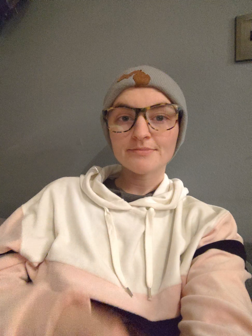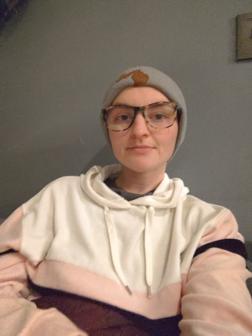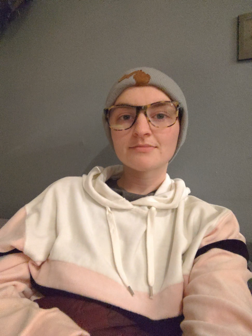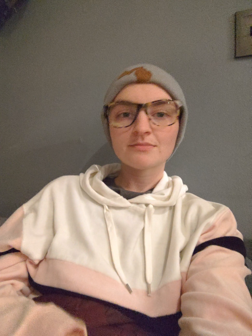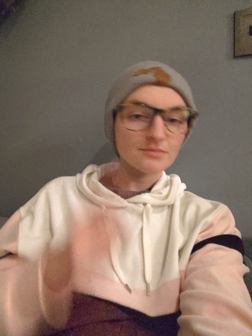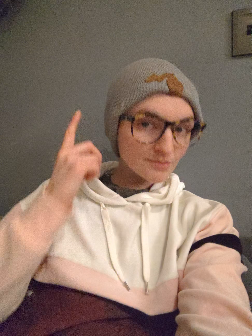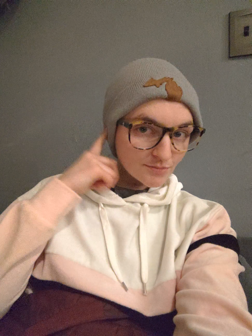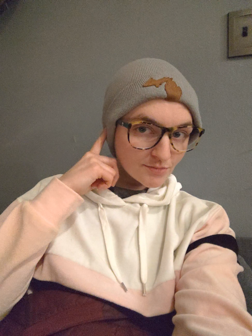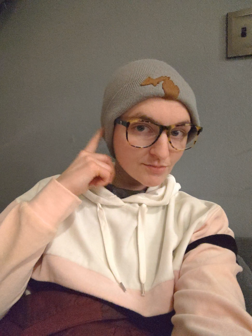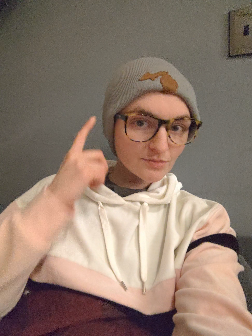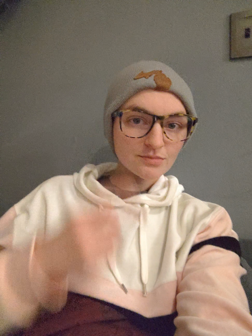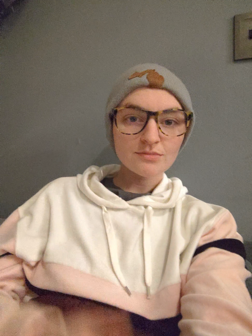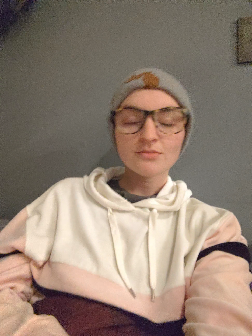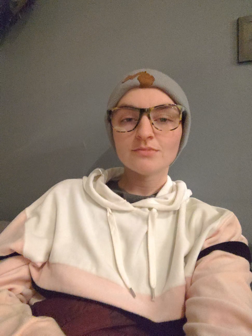ear